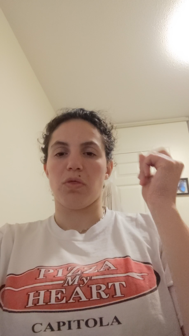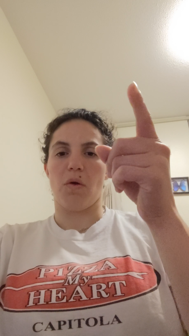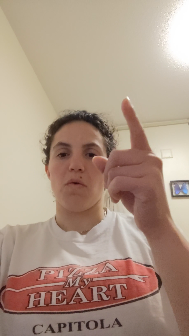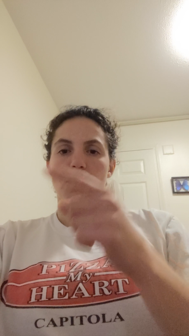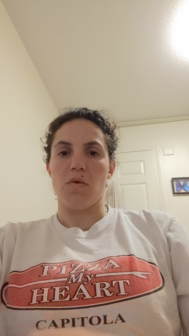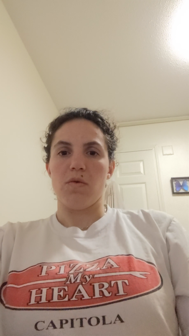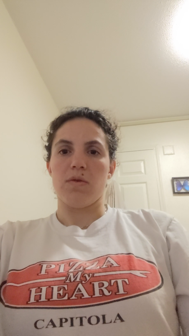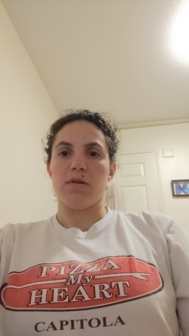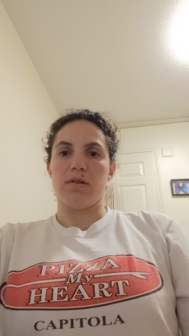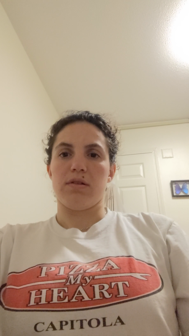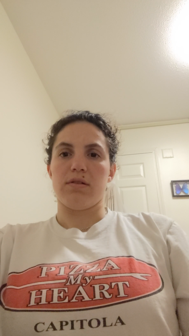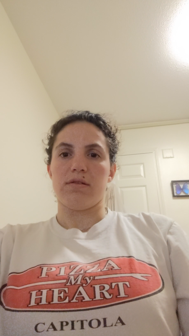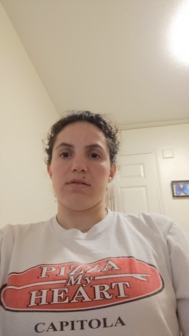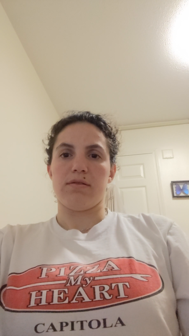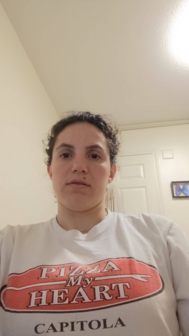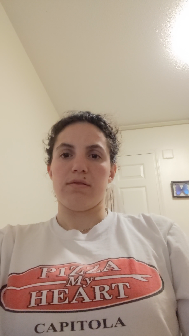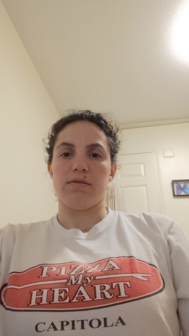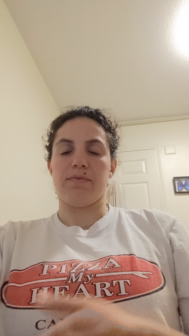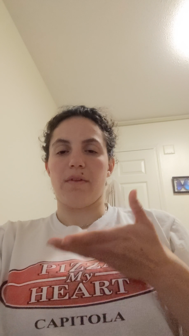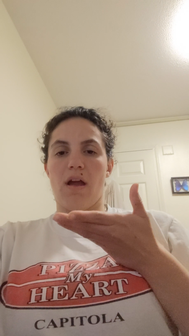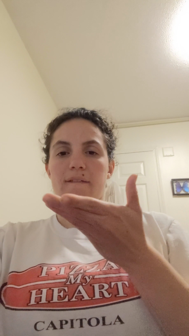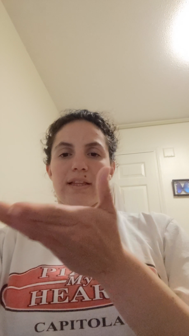oven